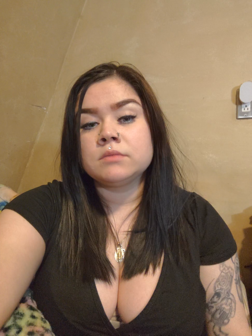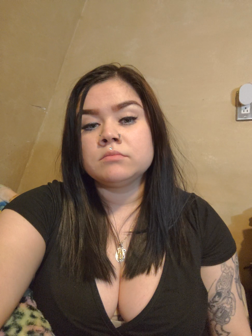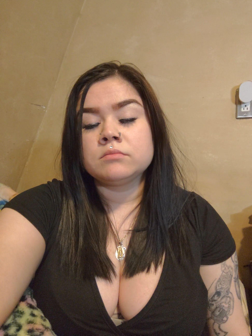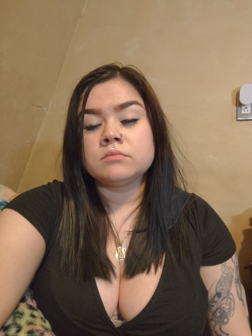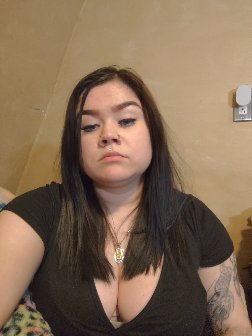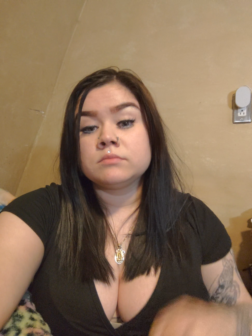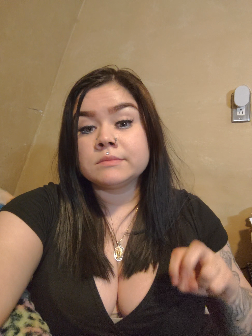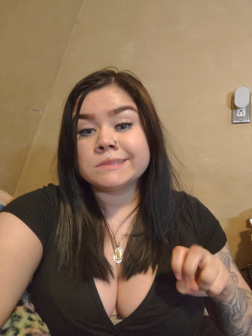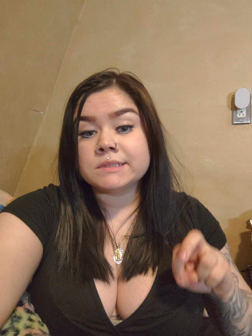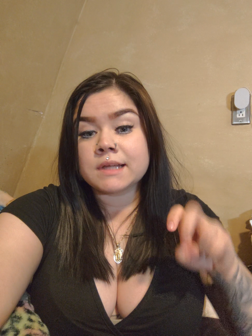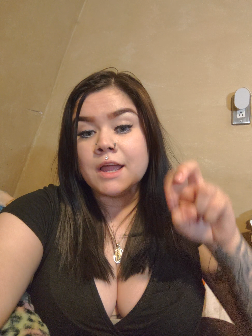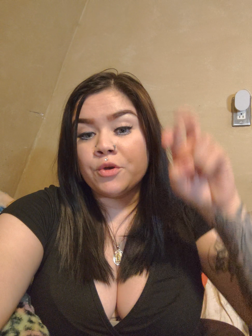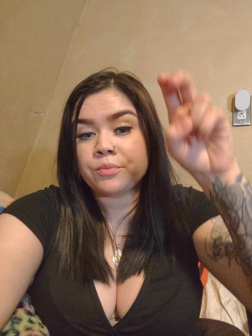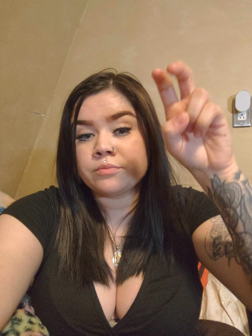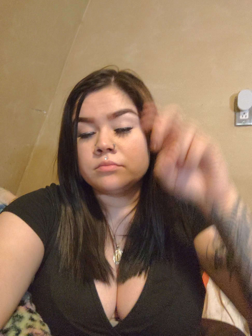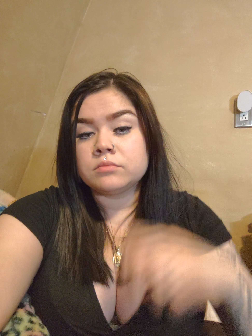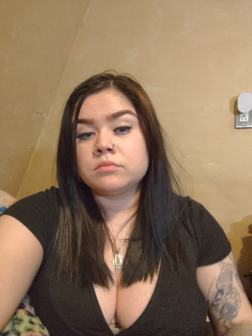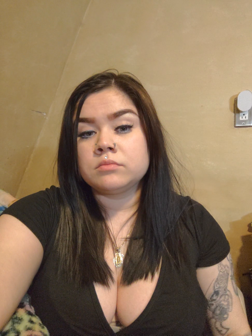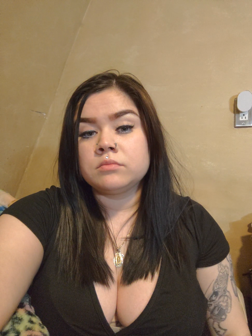stairs